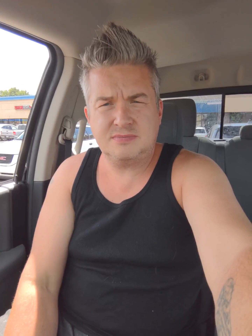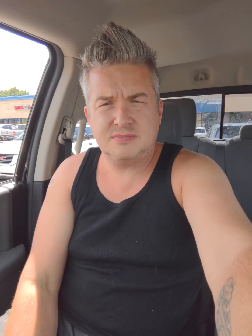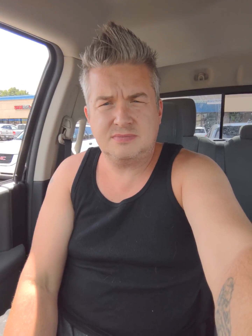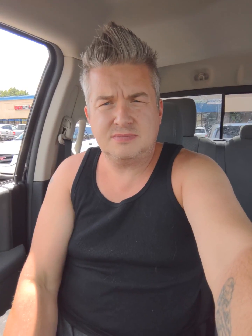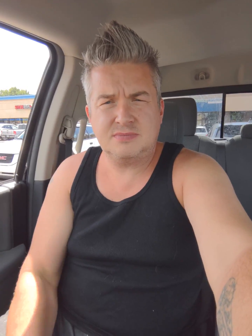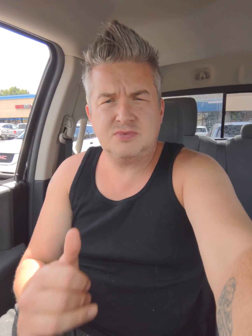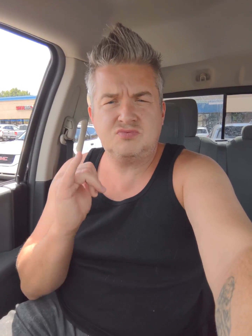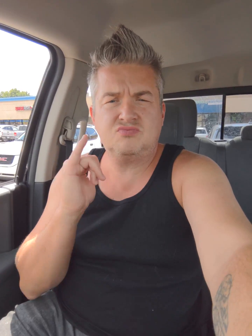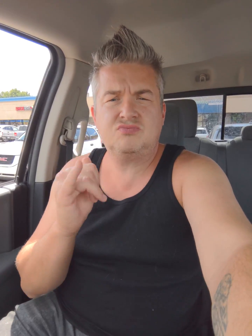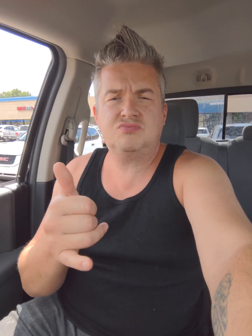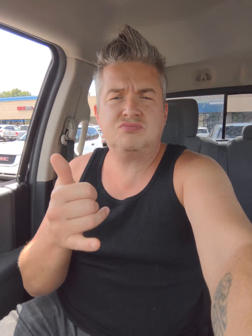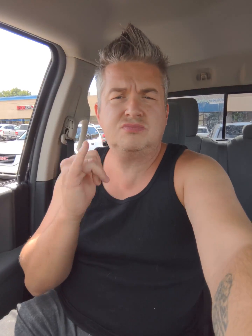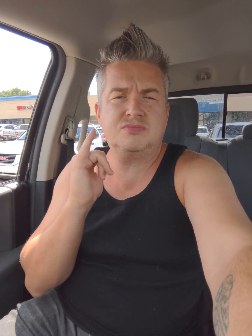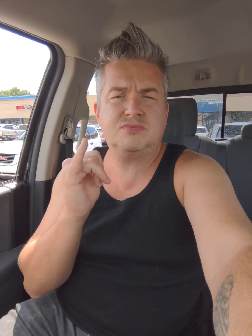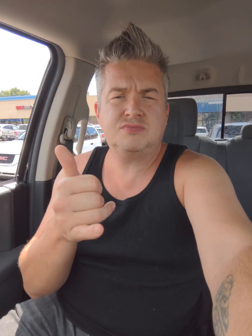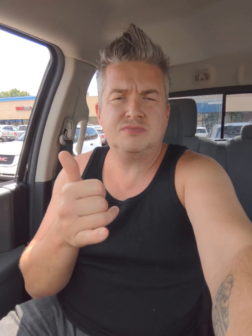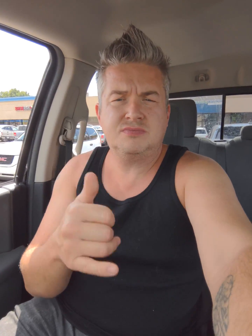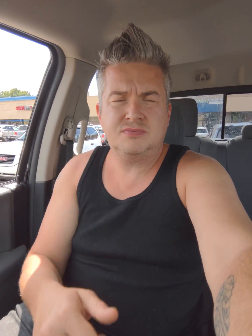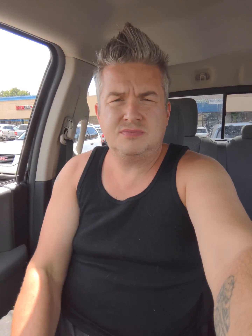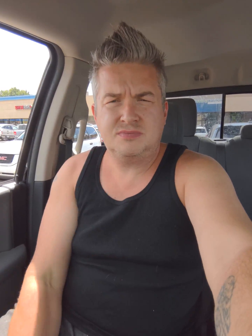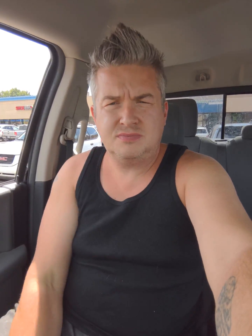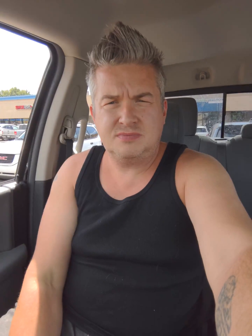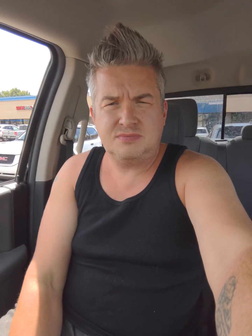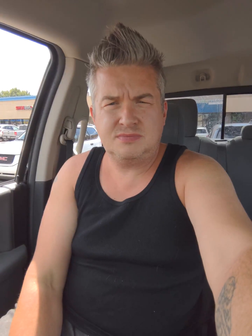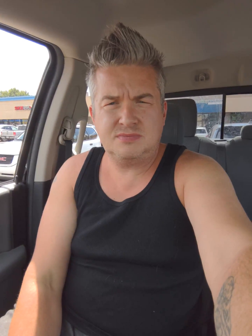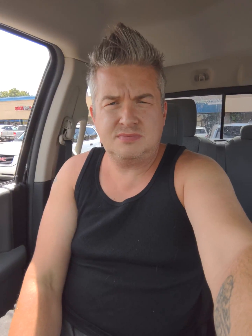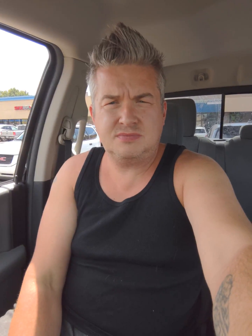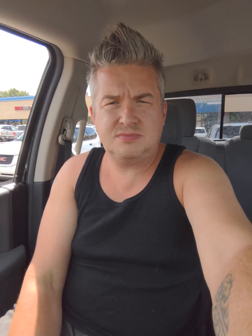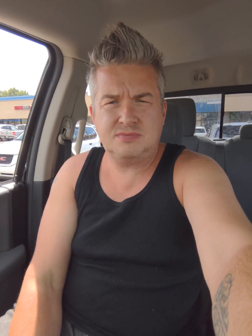rocking chair